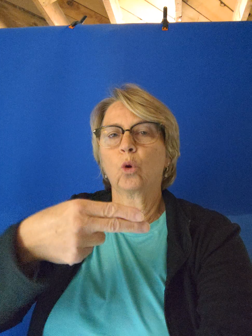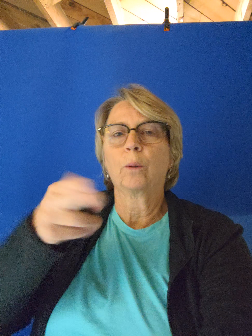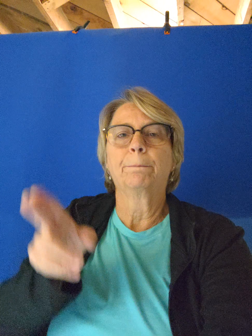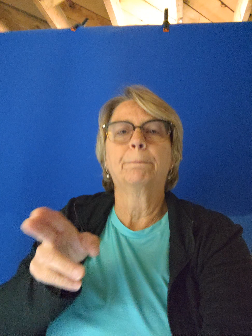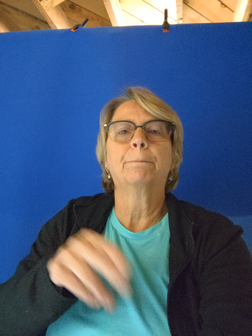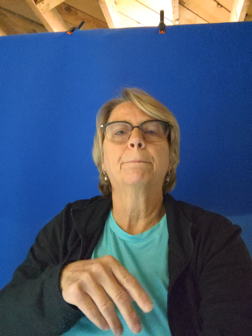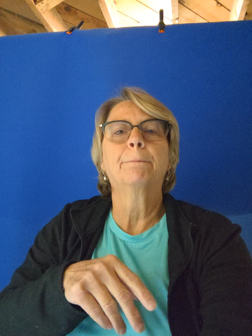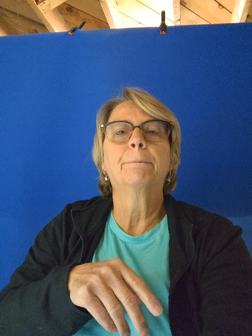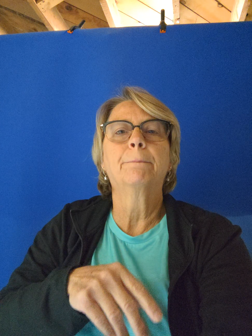room